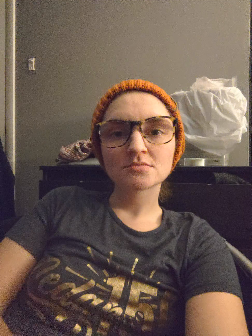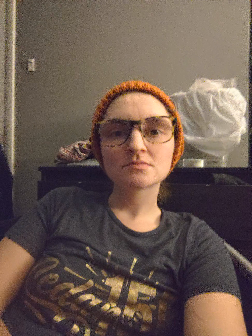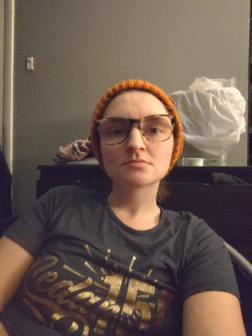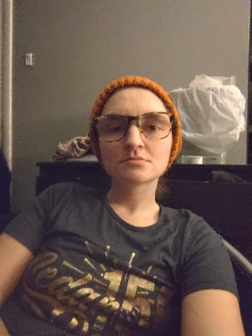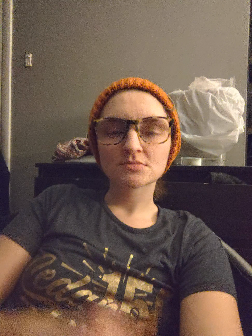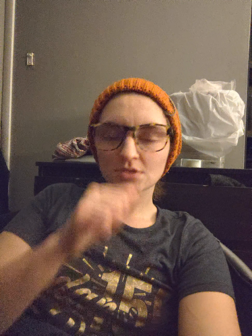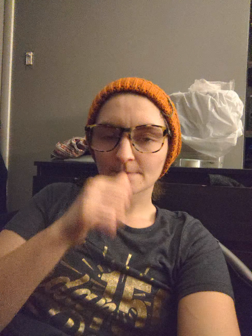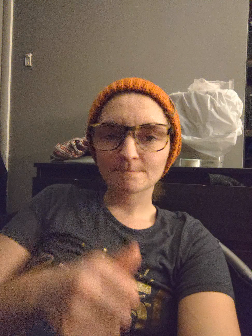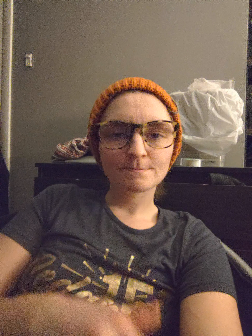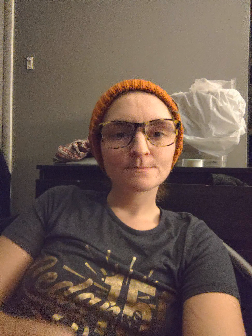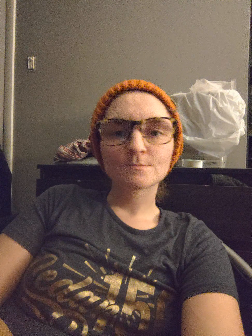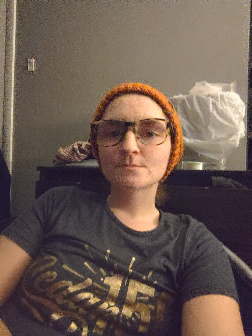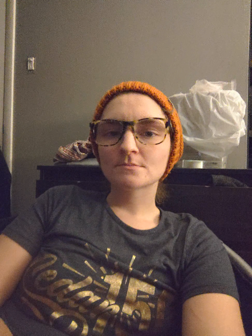not